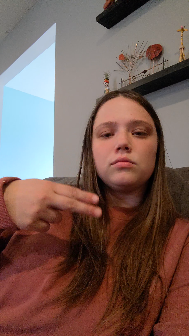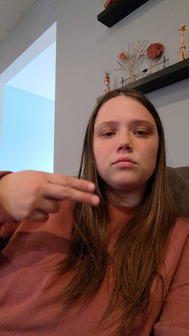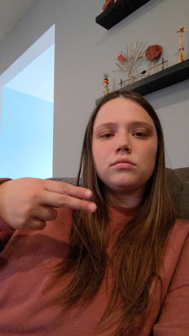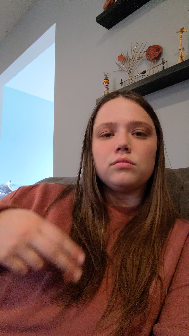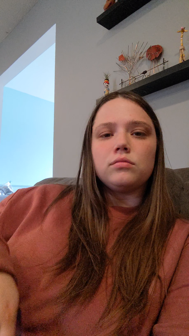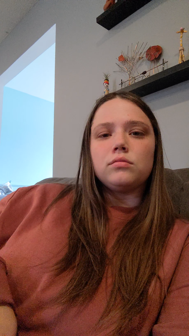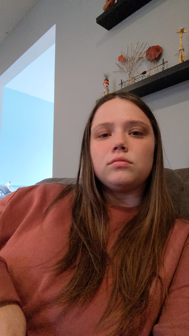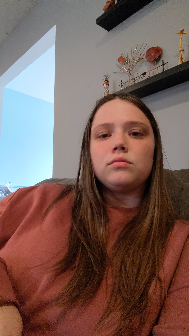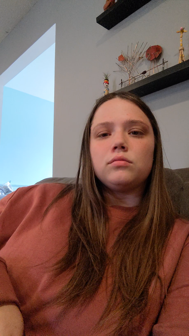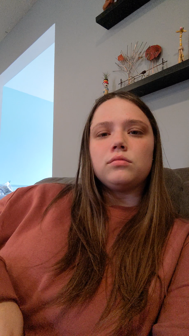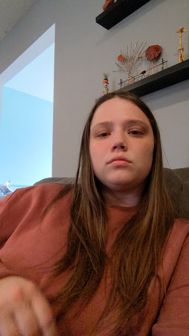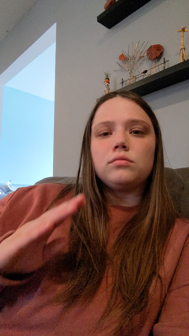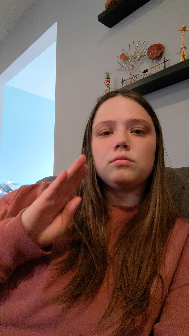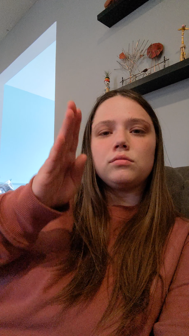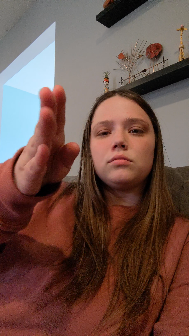over